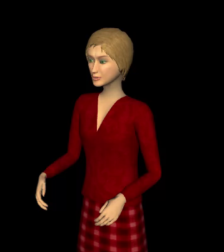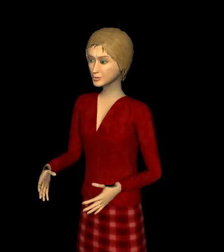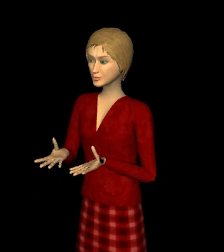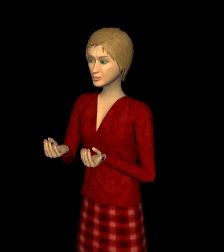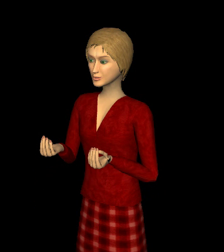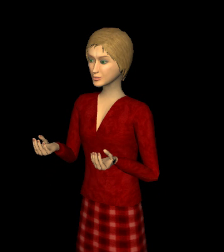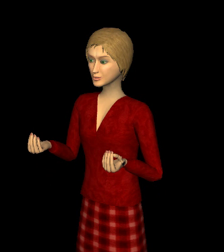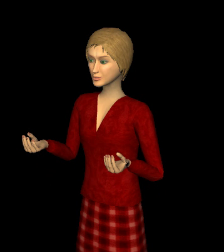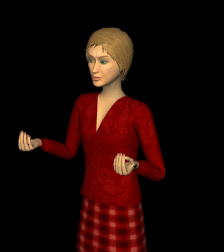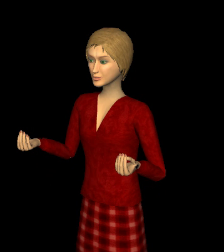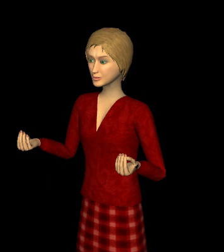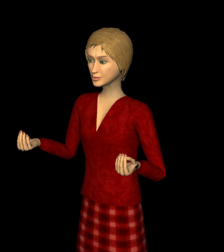كثيرا